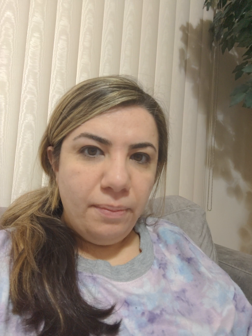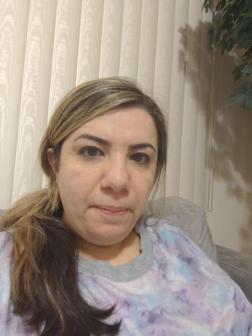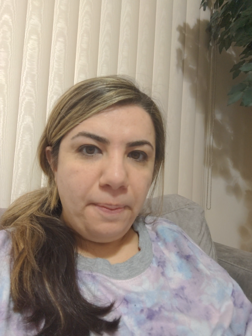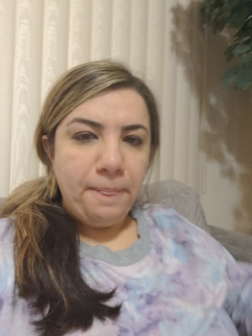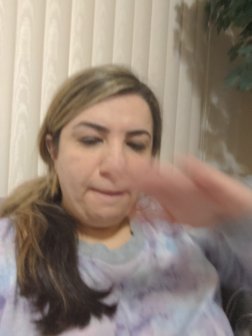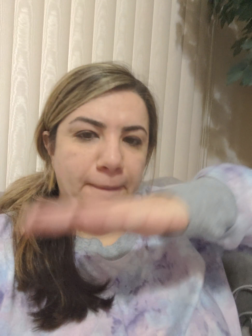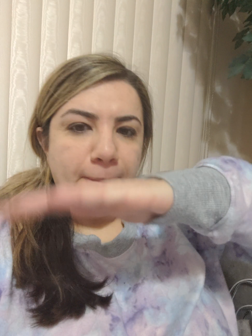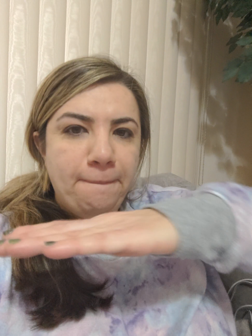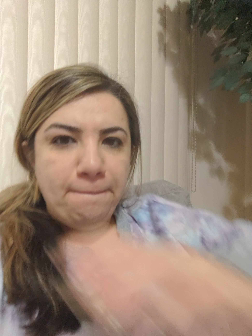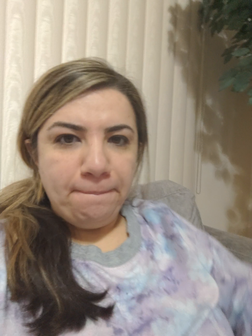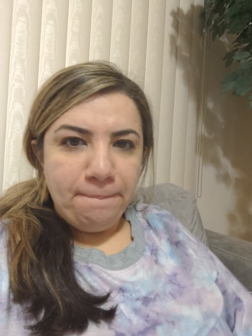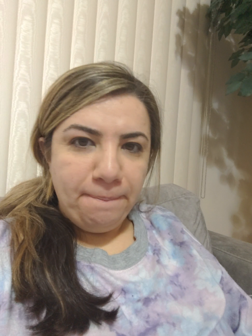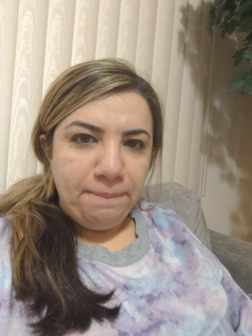table